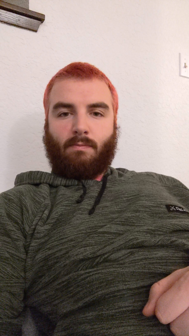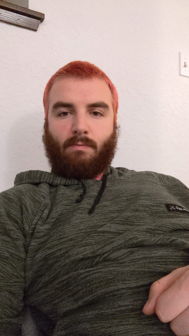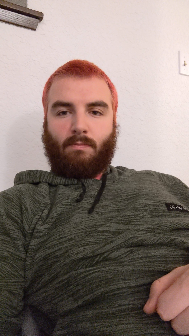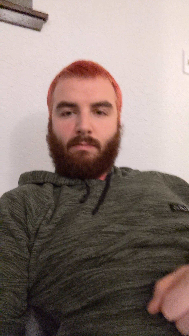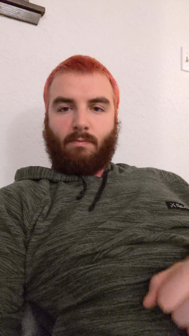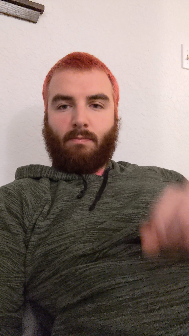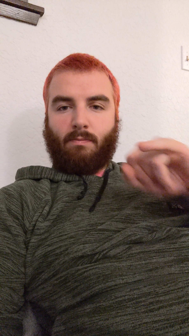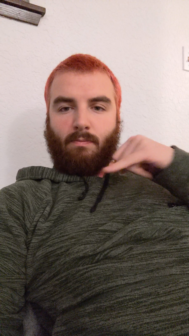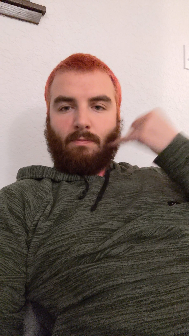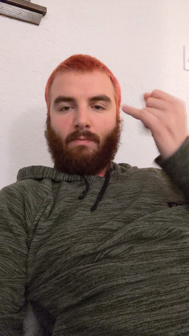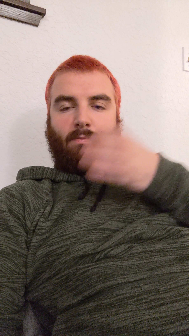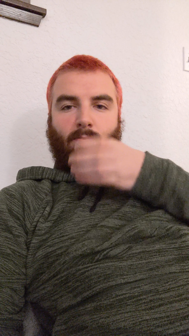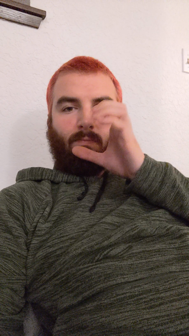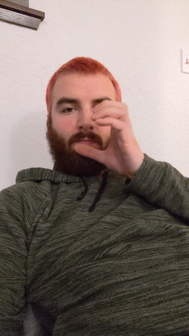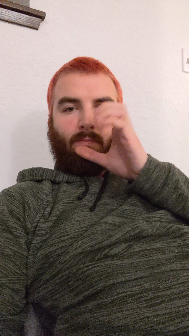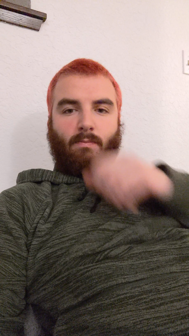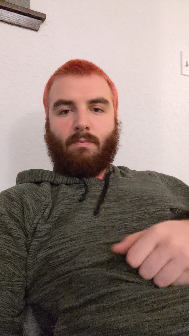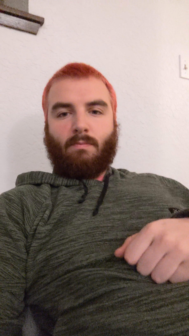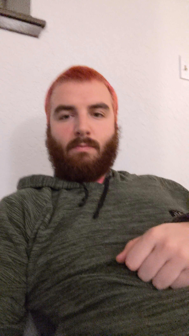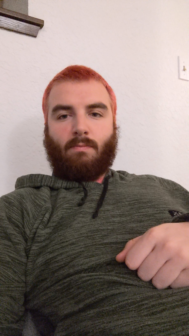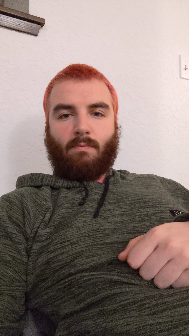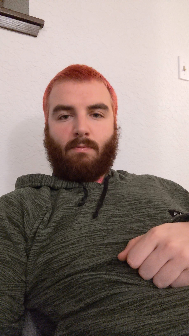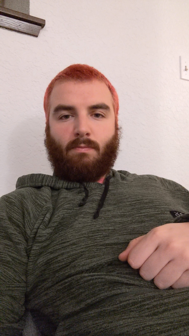juice